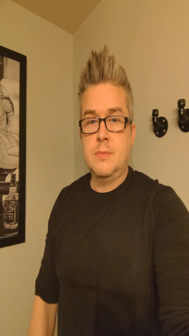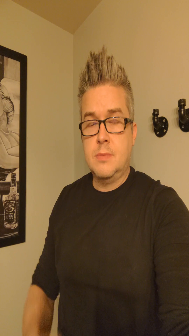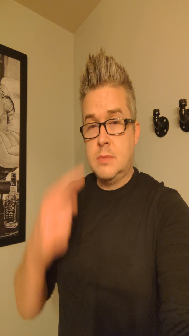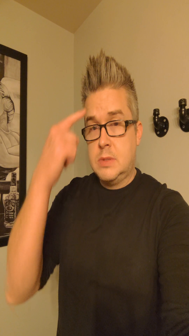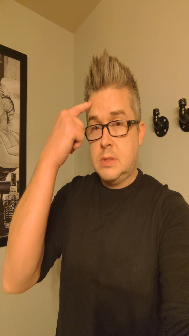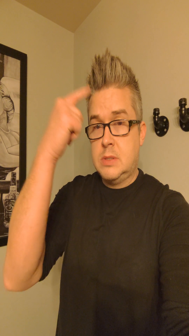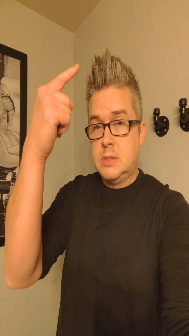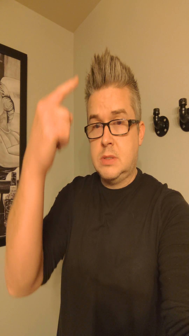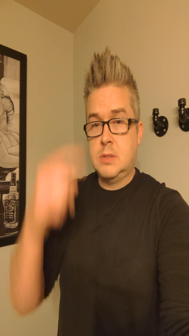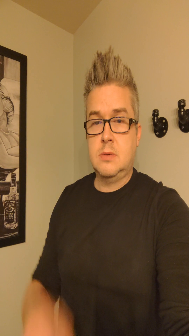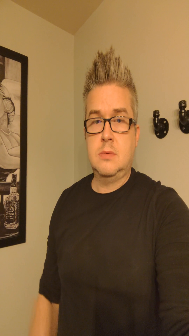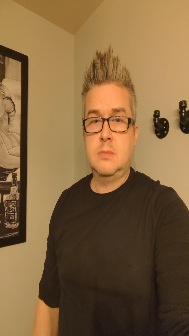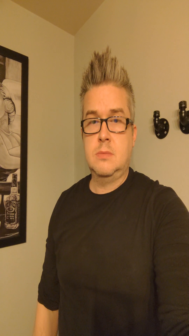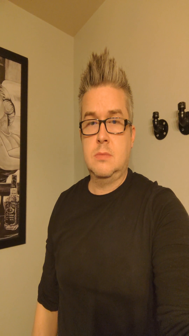penny